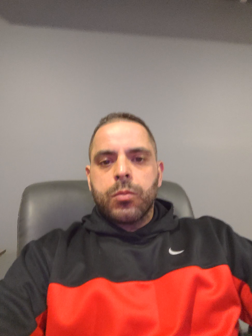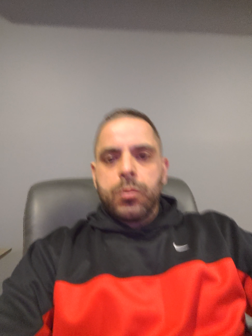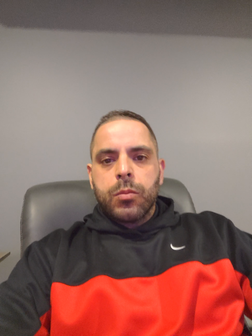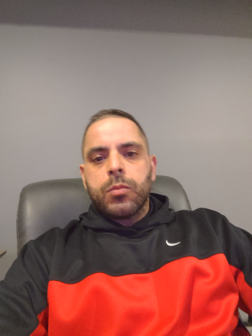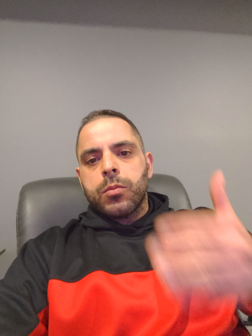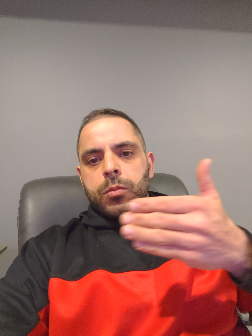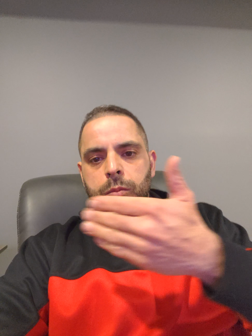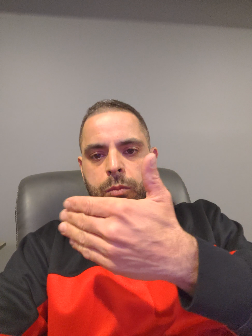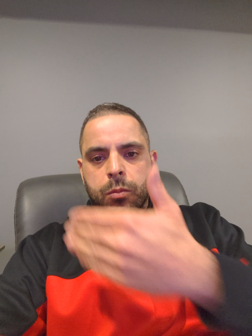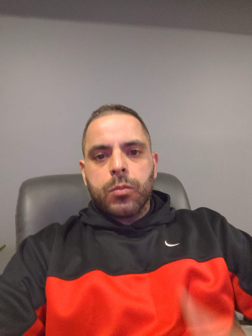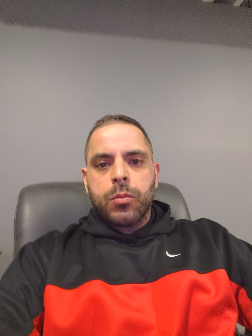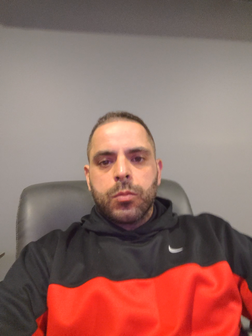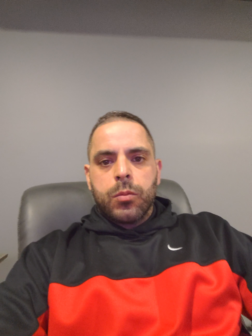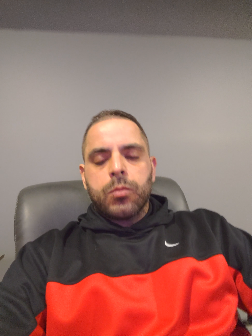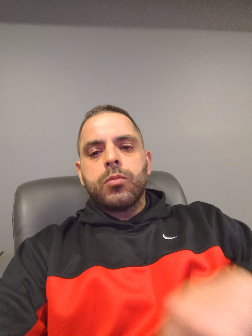fish